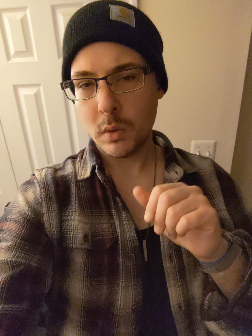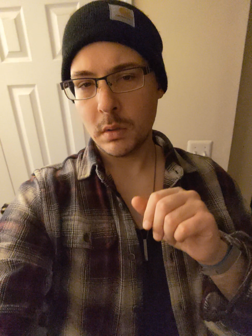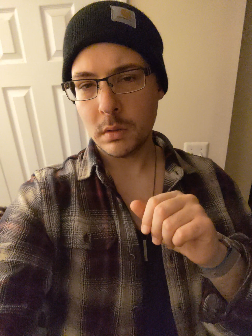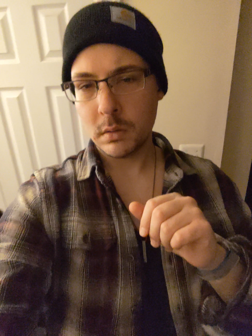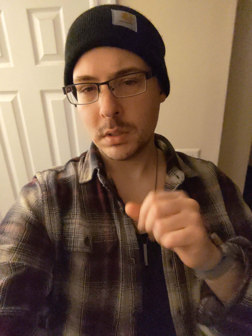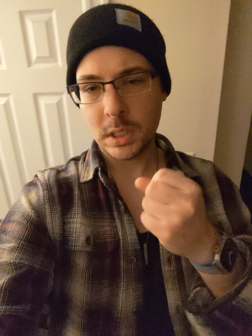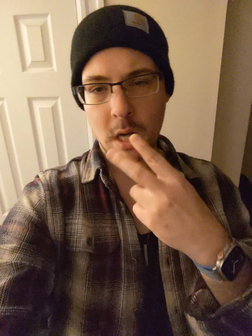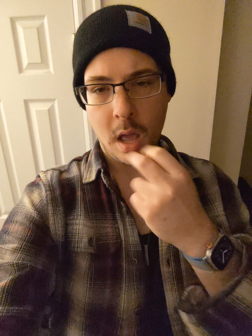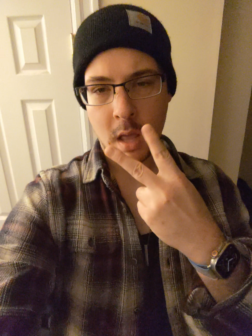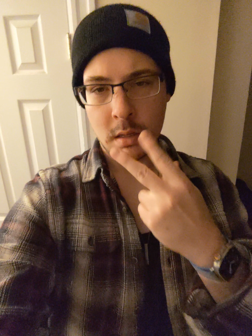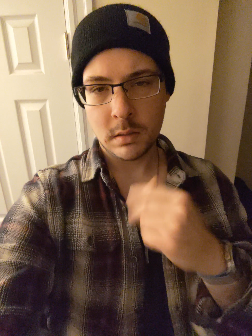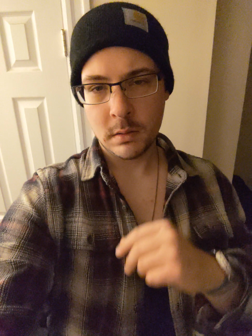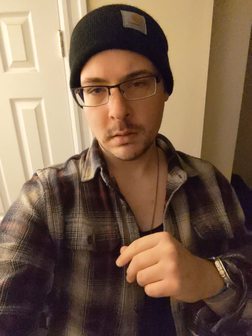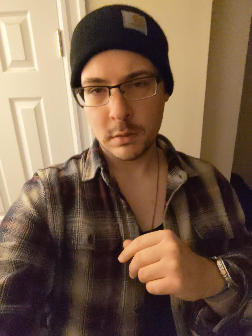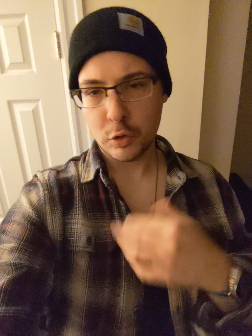snack